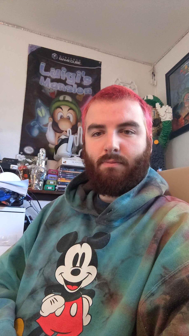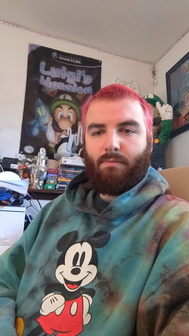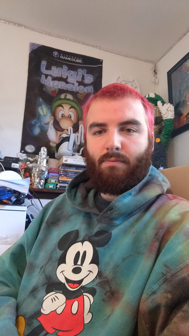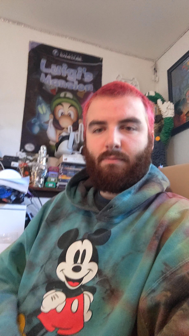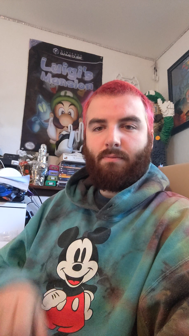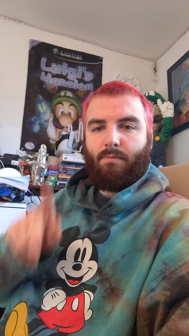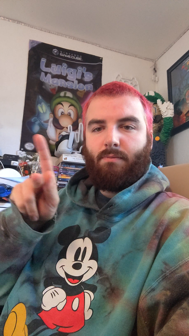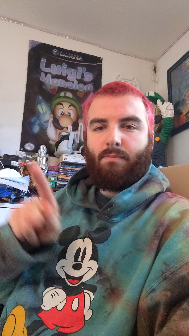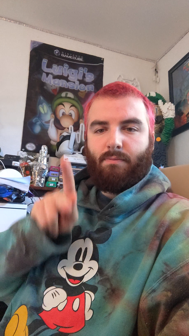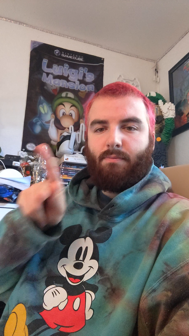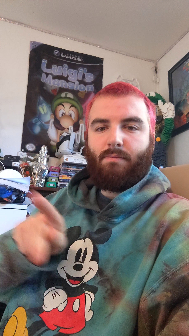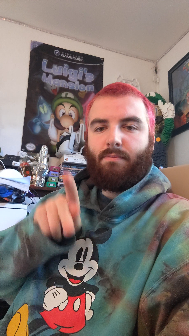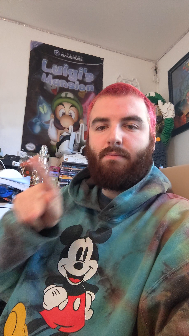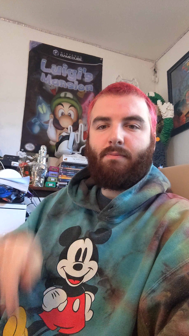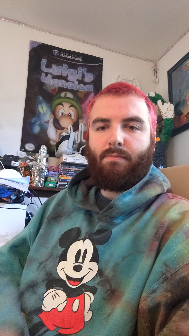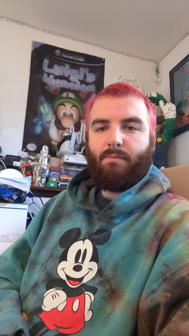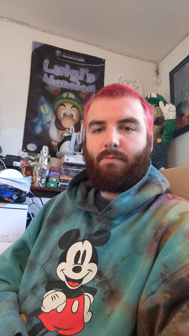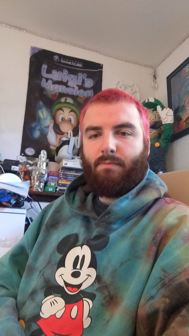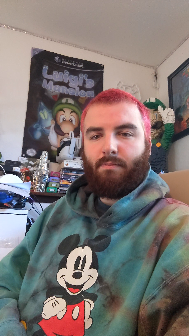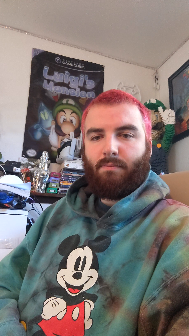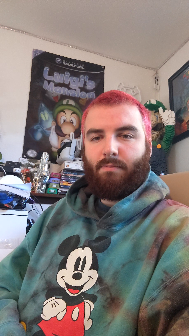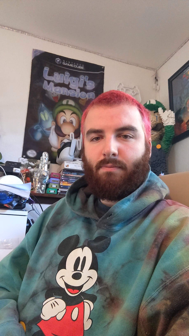people